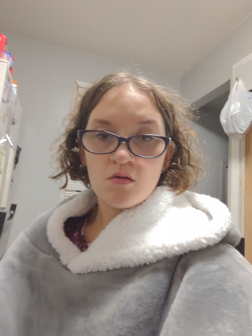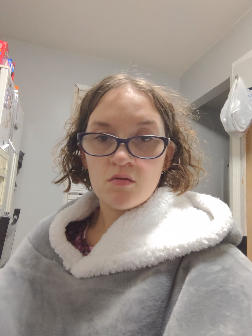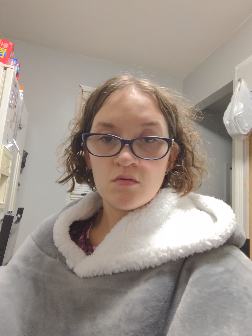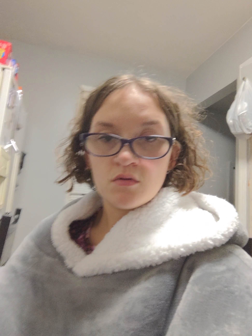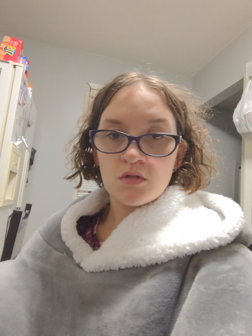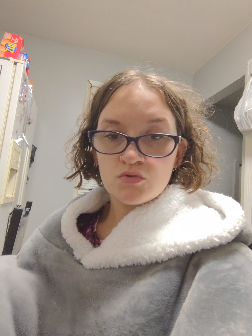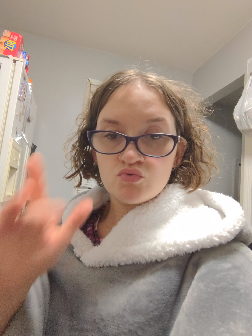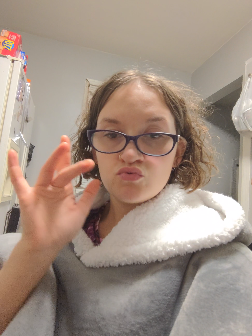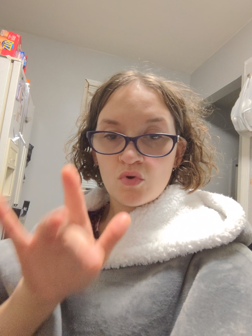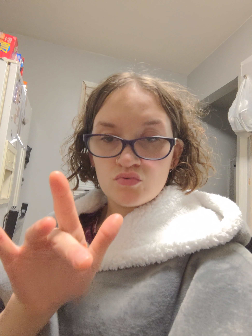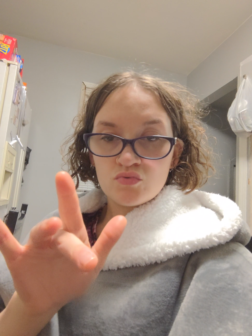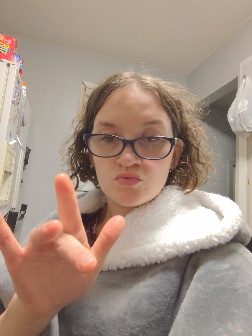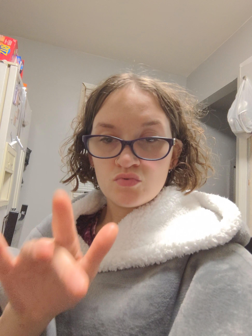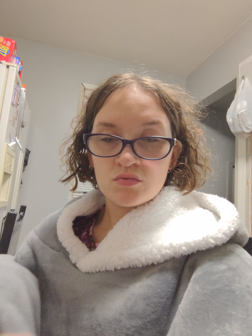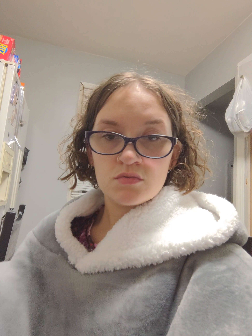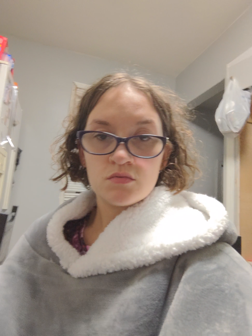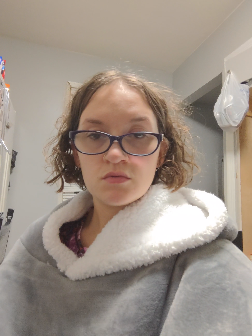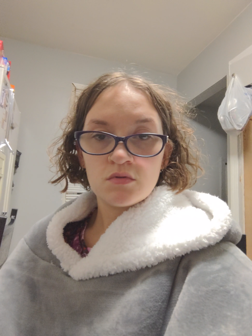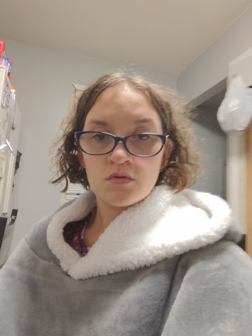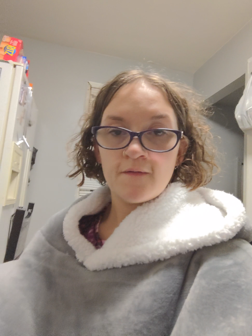touch